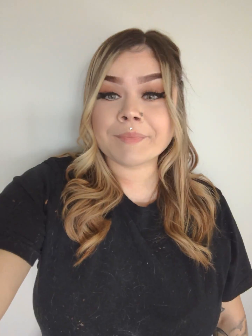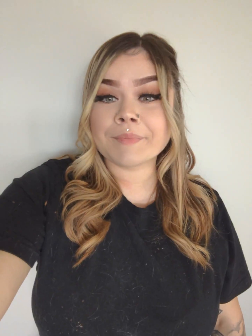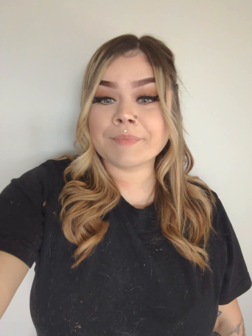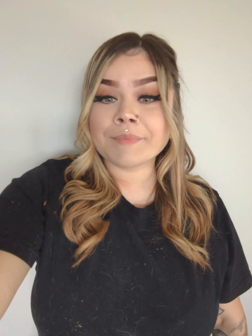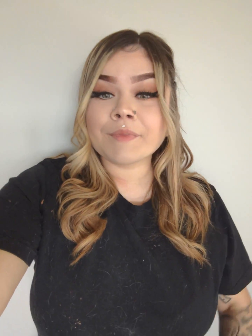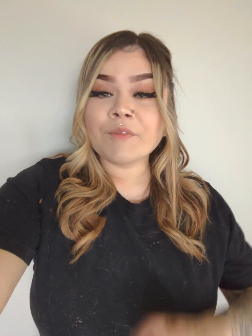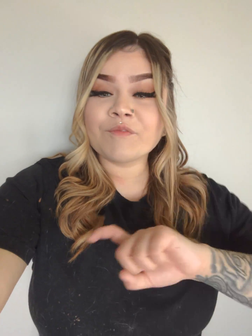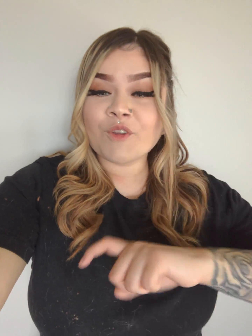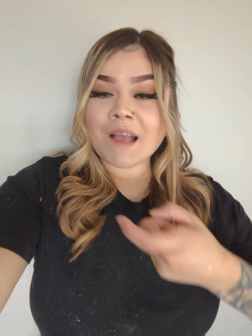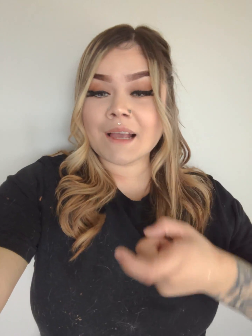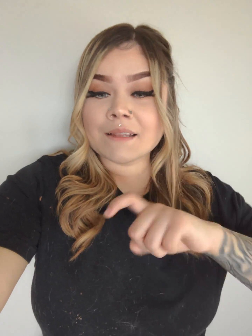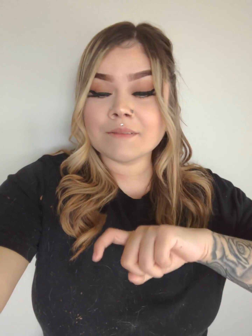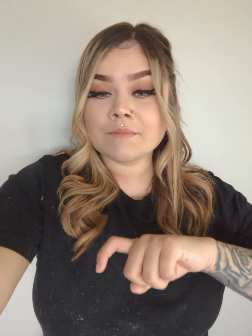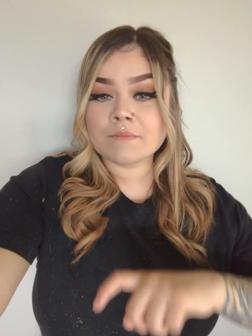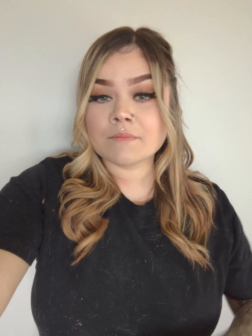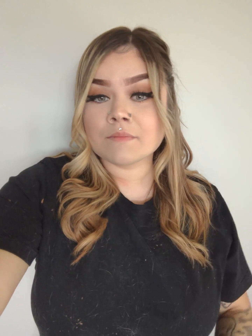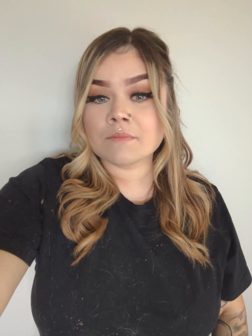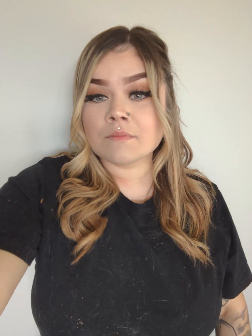friend